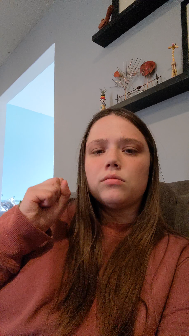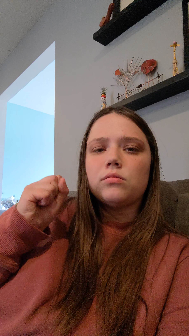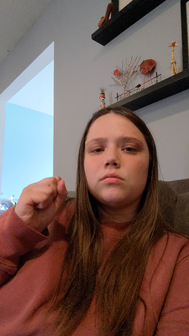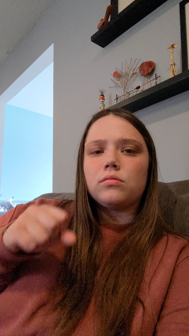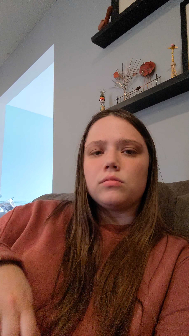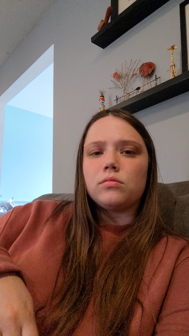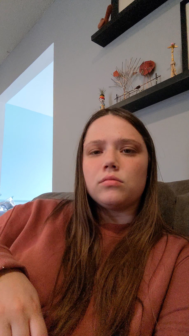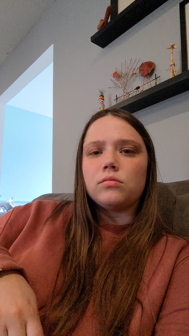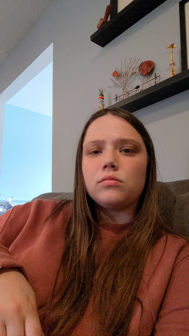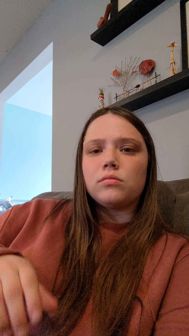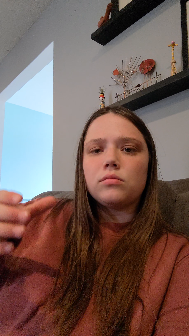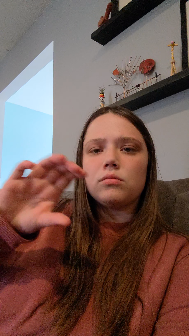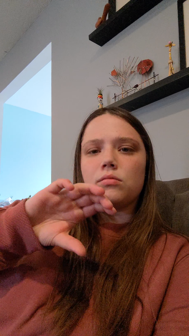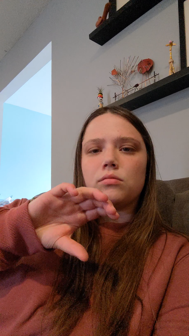pour